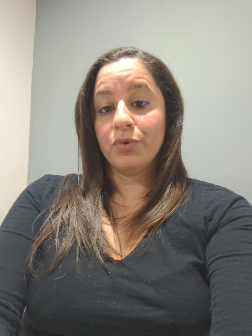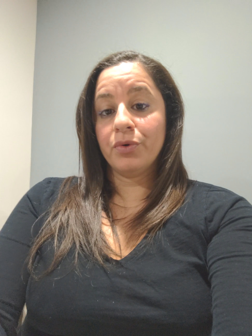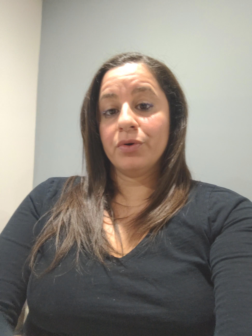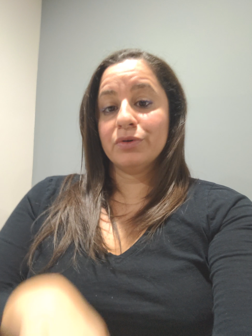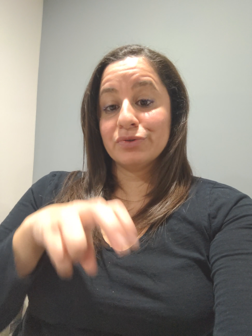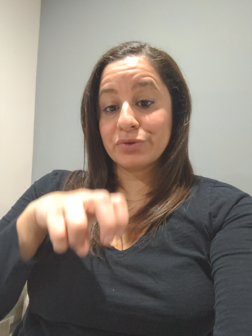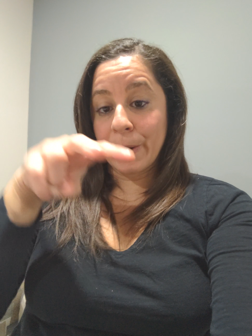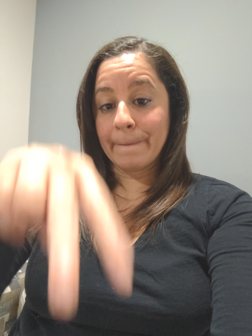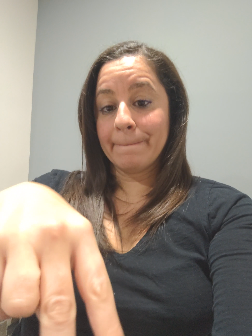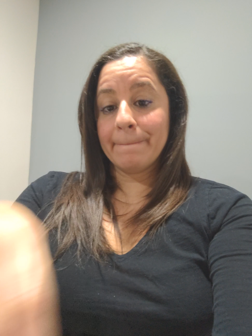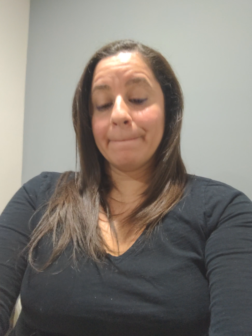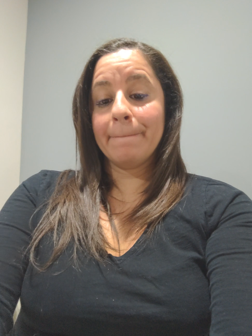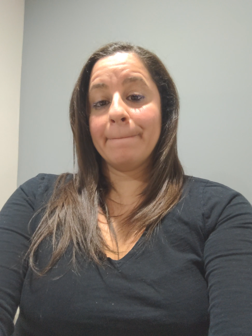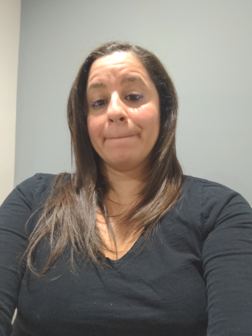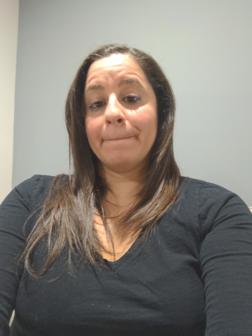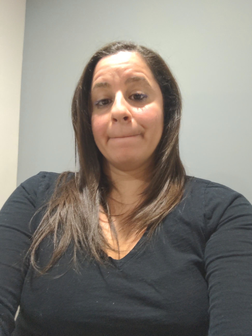jump